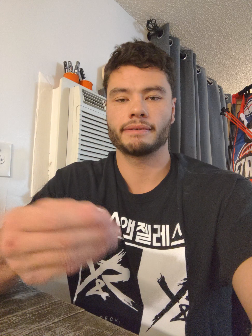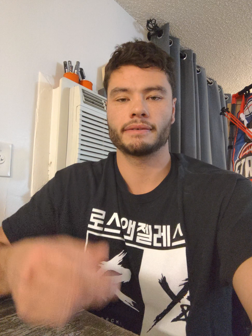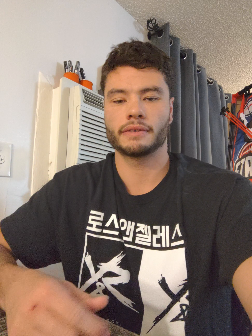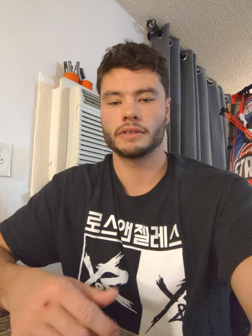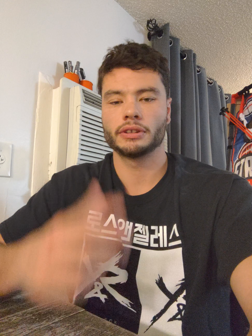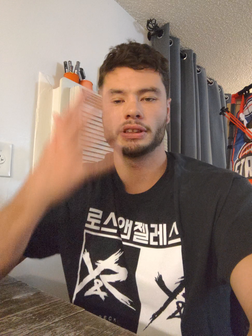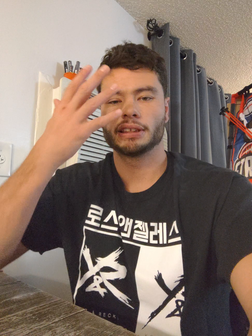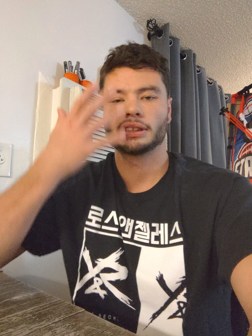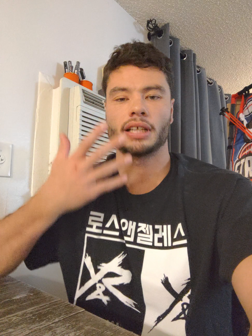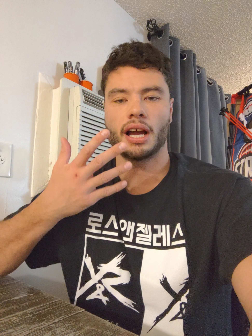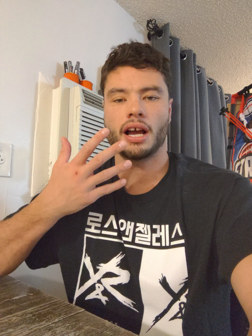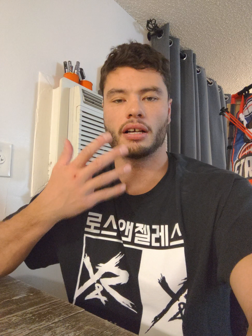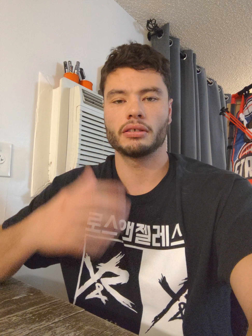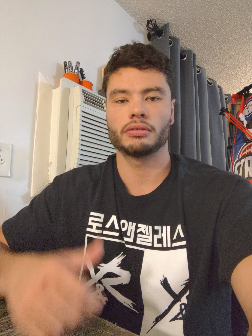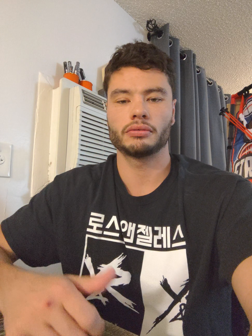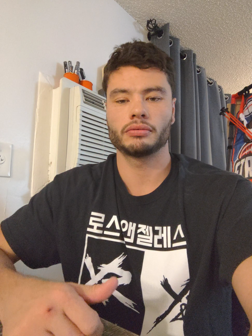sad